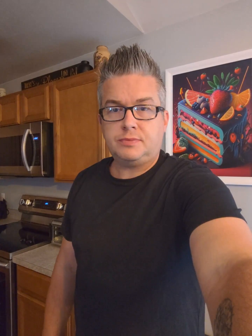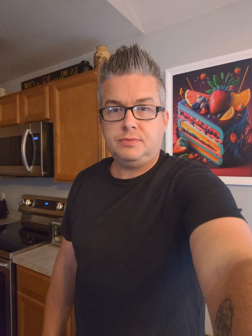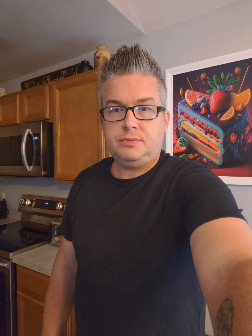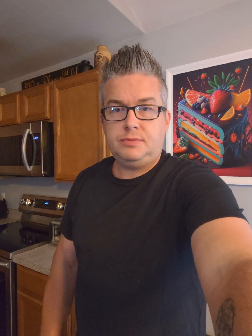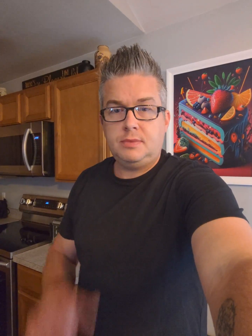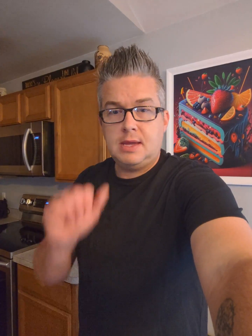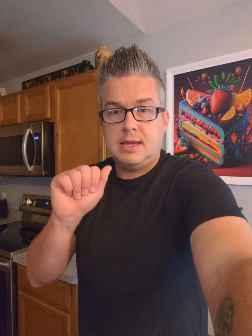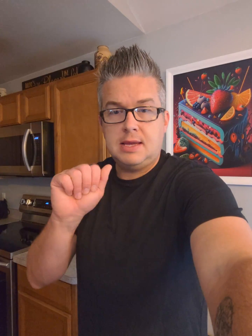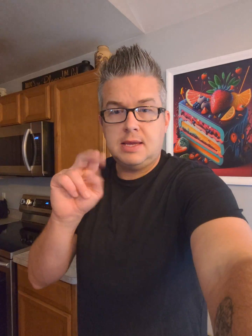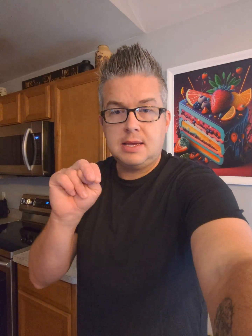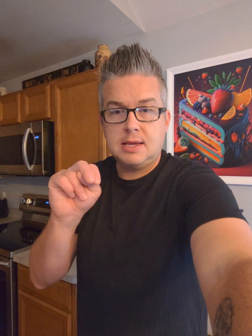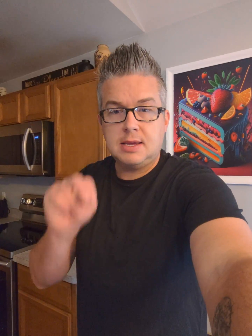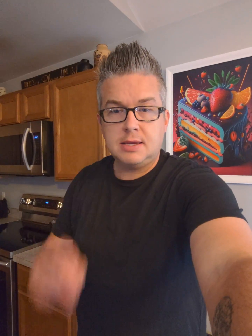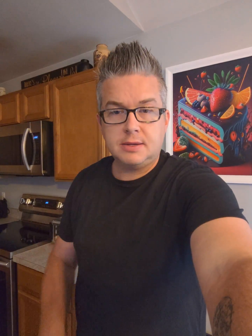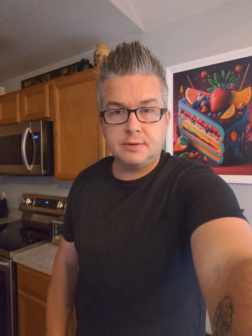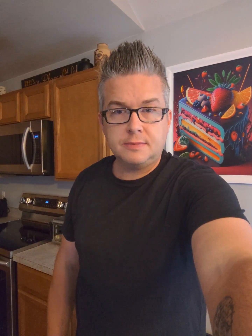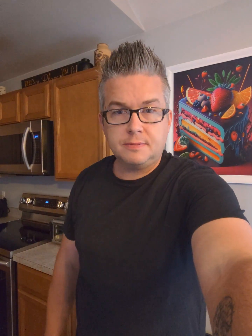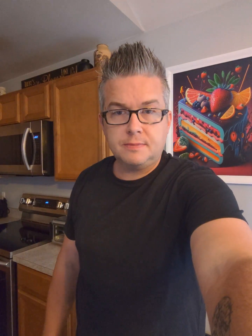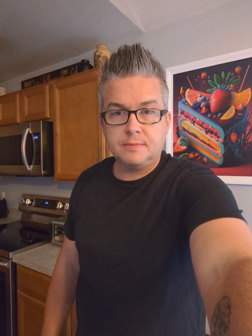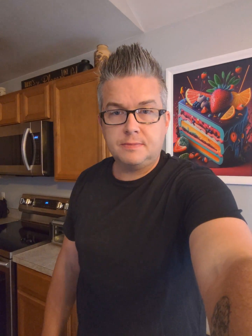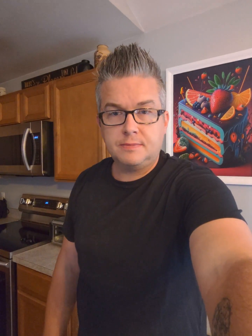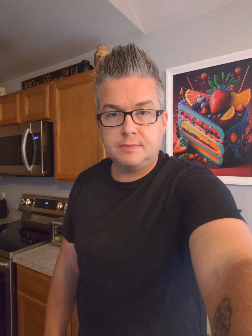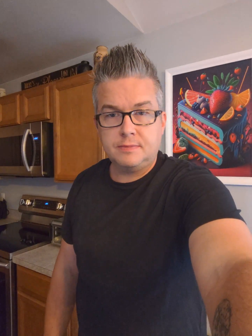an